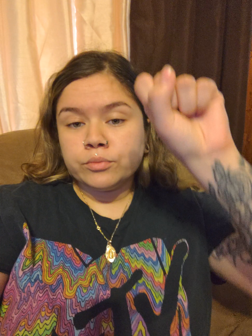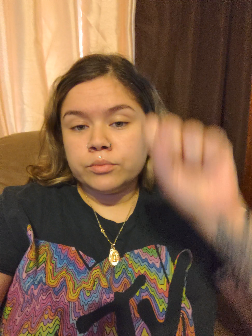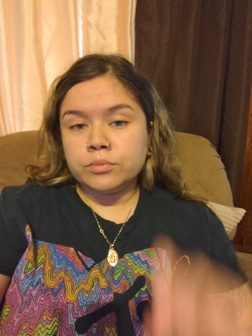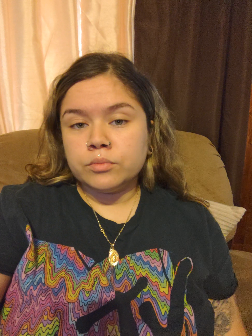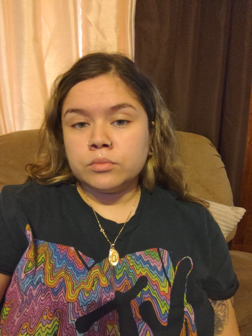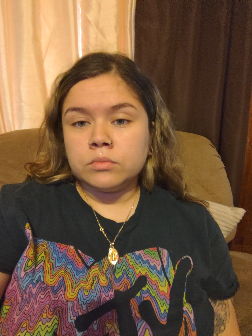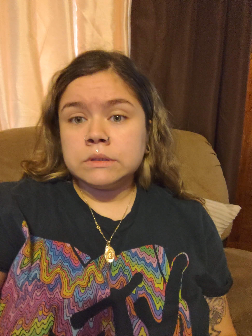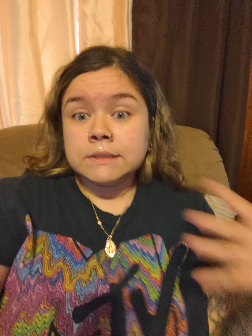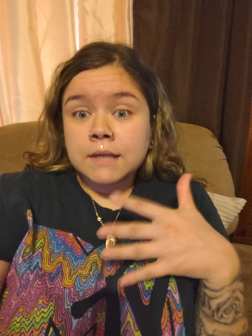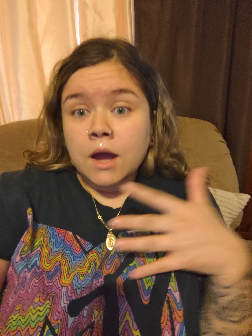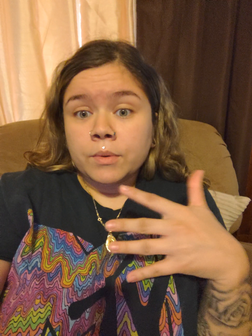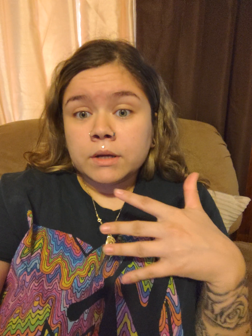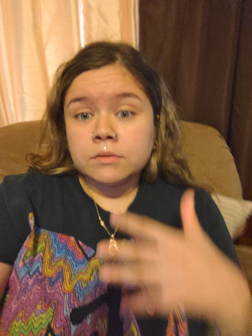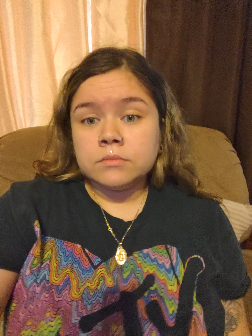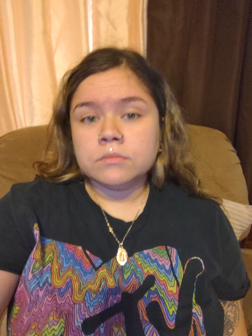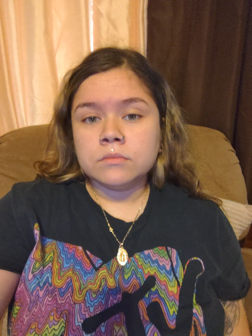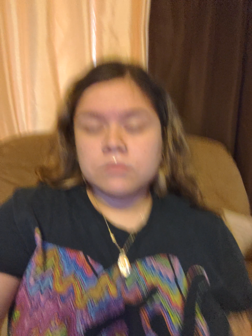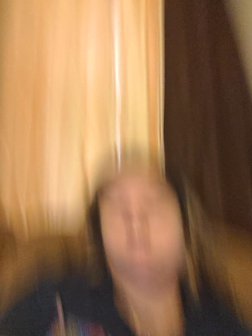scared